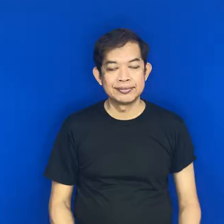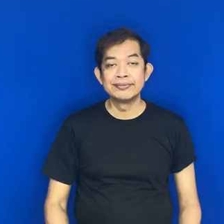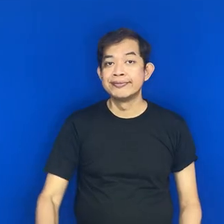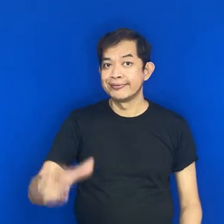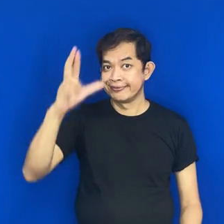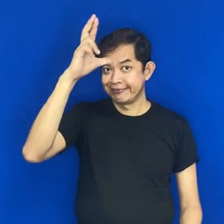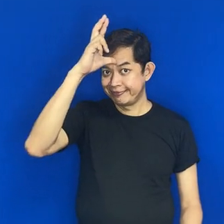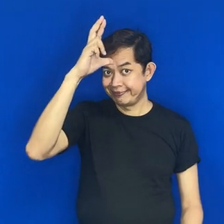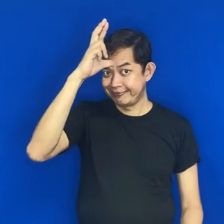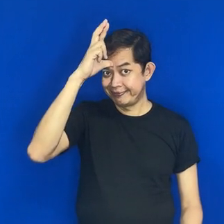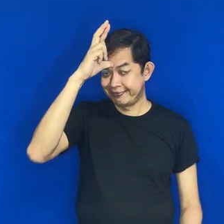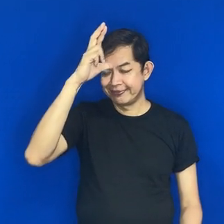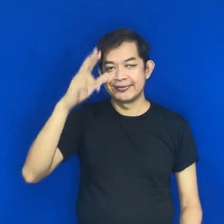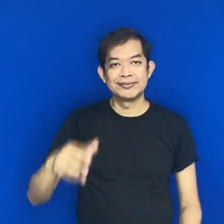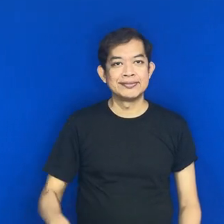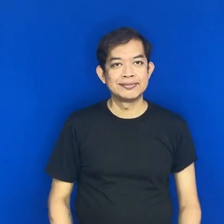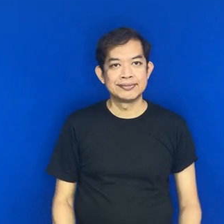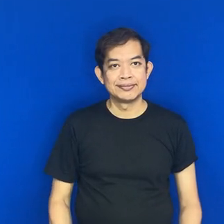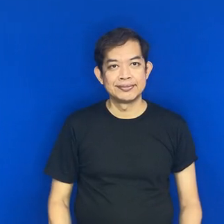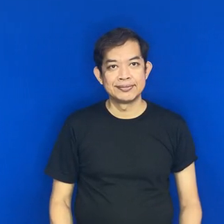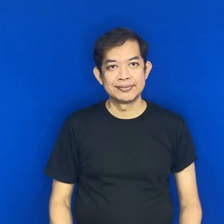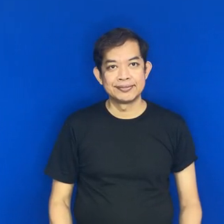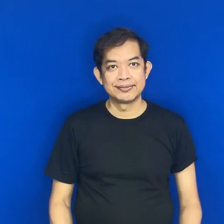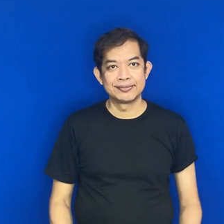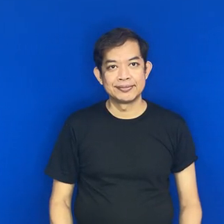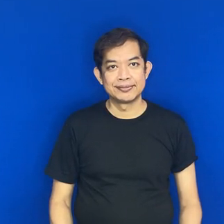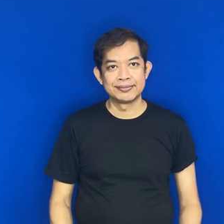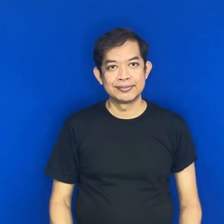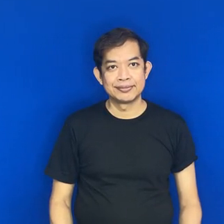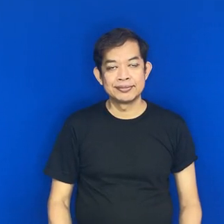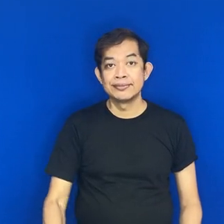chicken